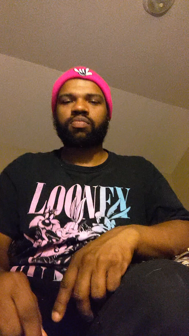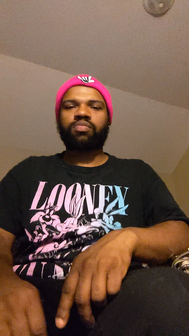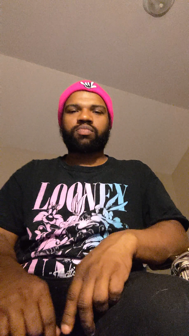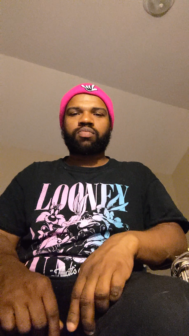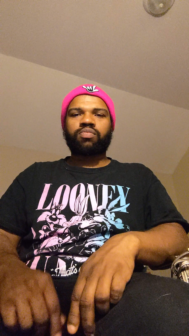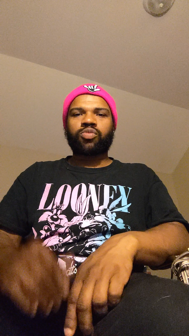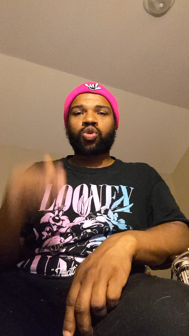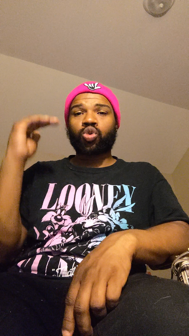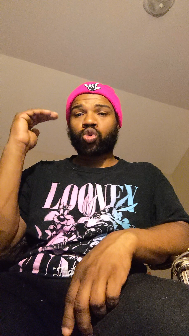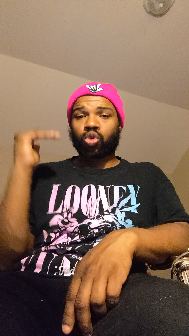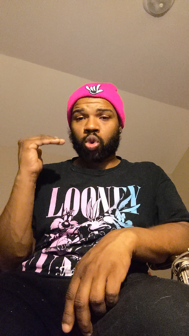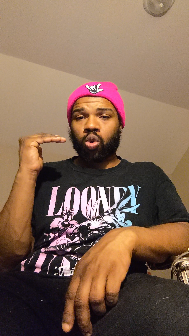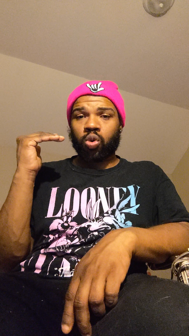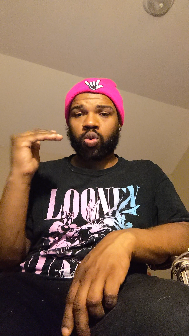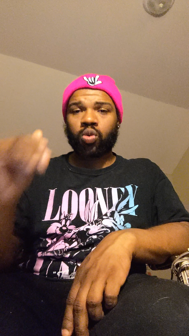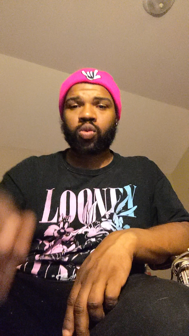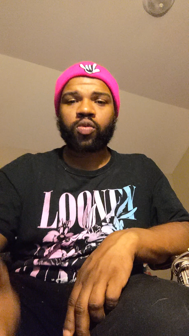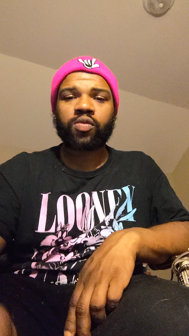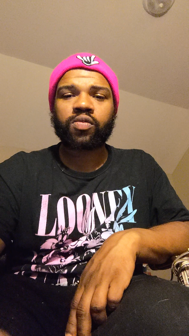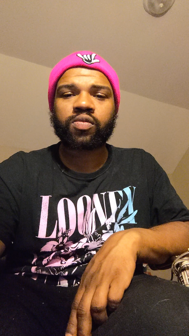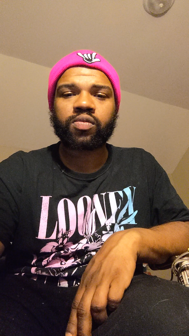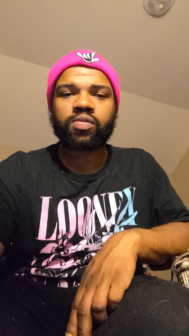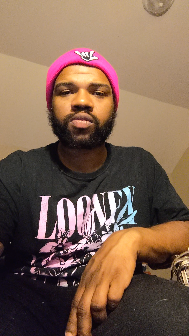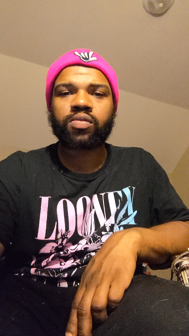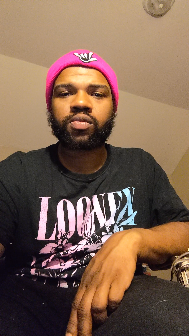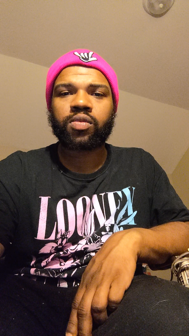short